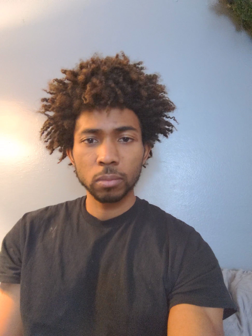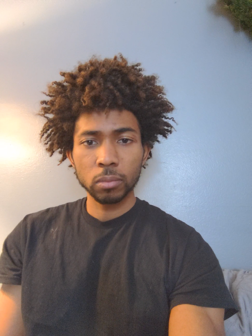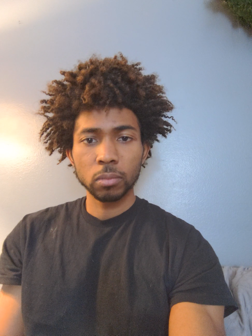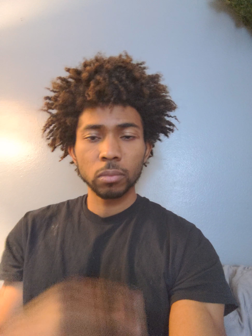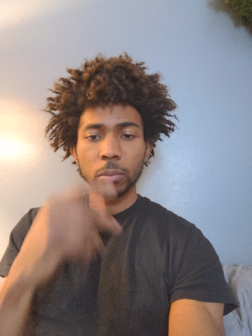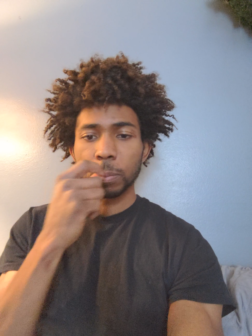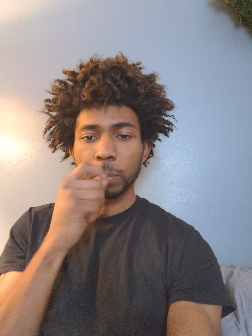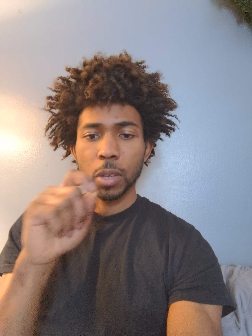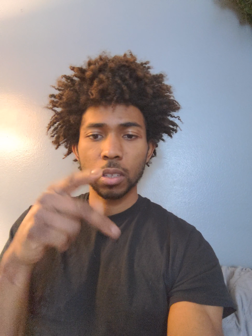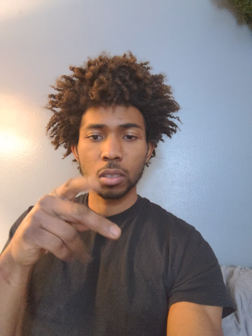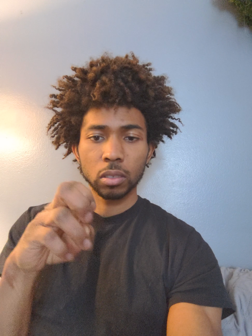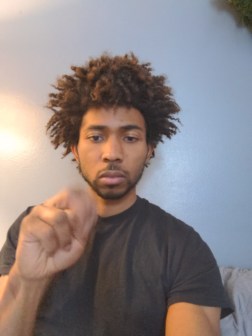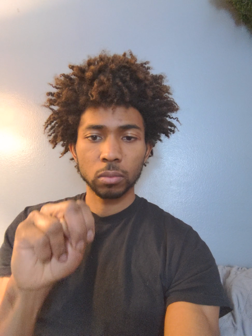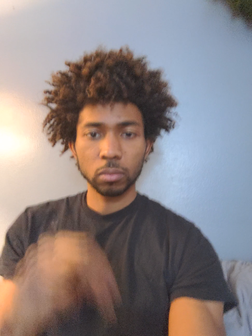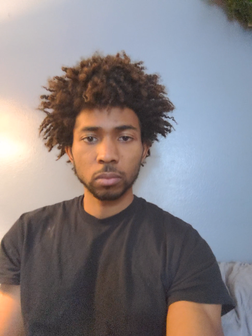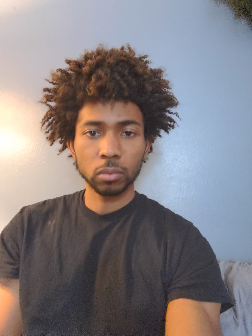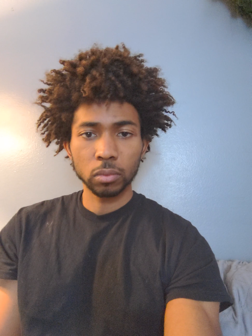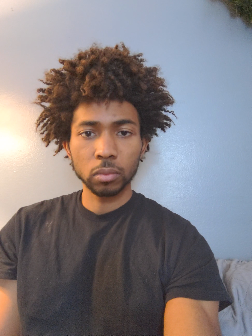pen